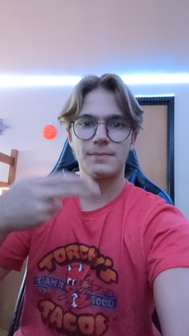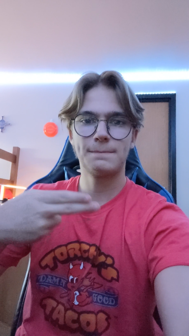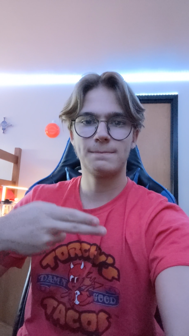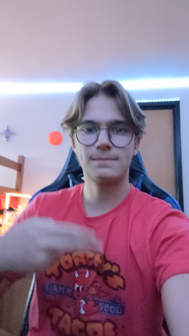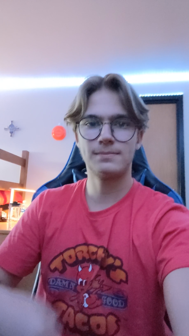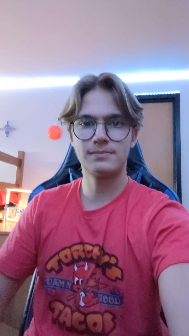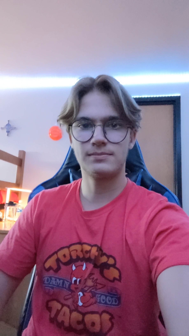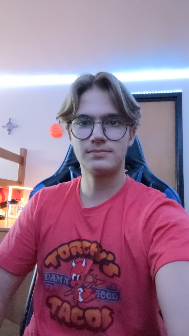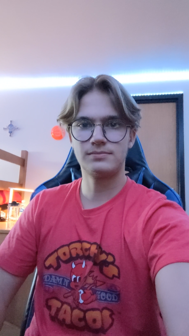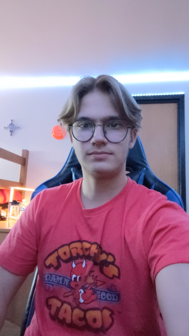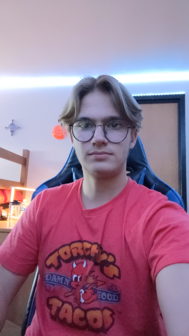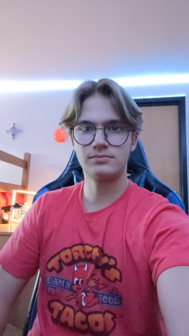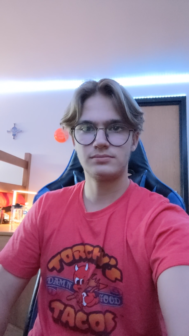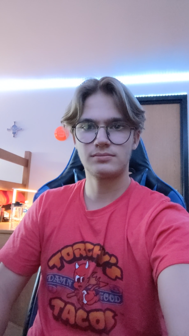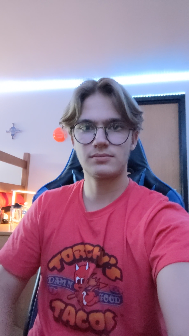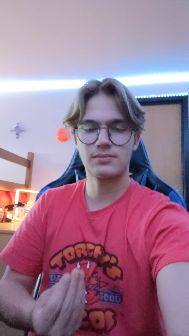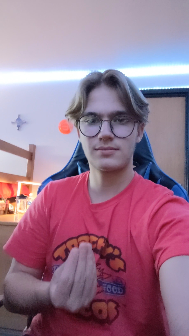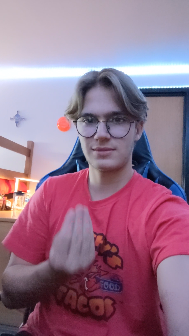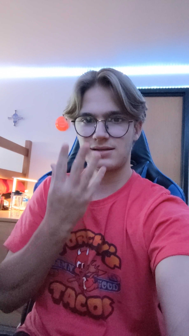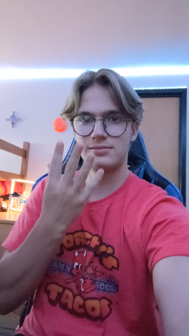plants